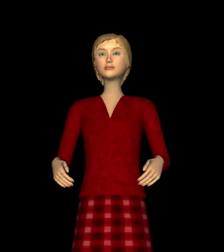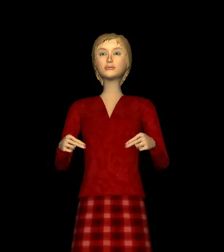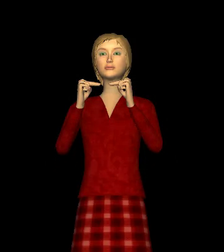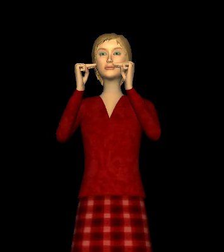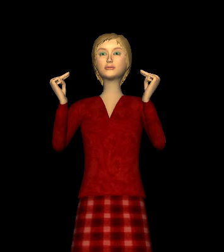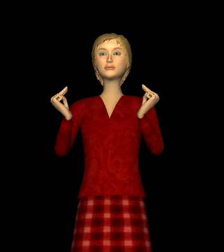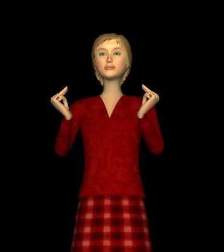جسر